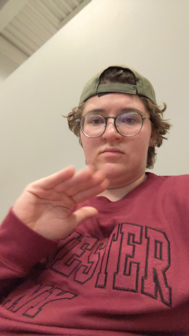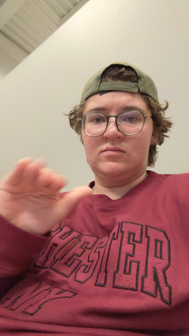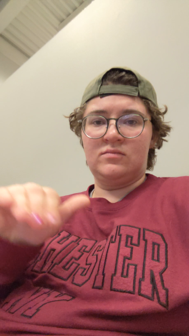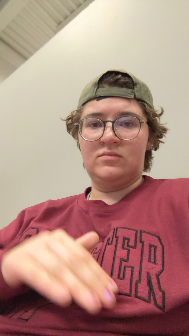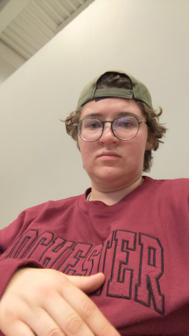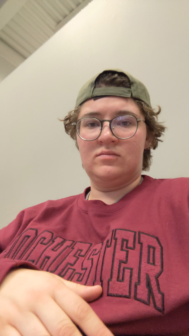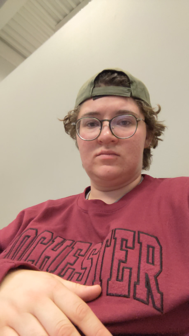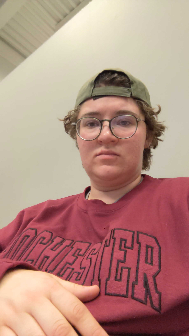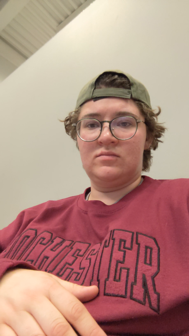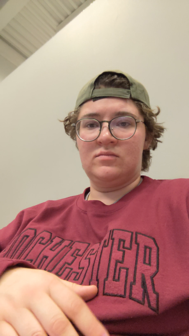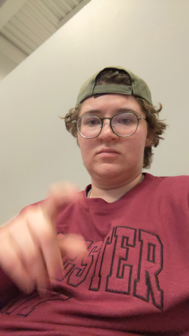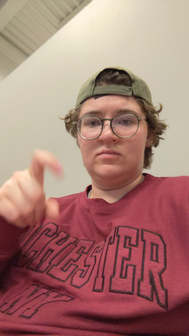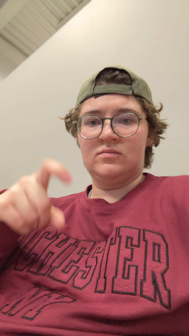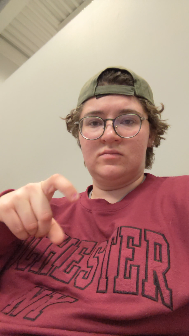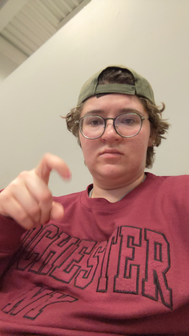need